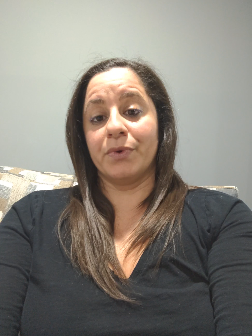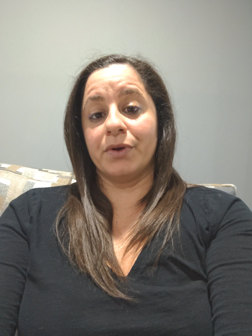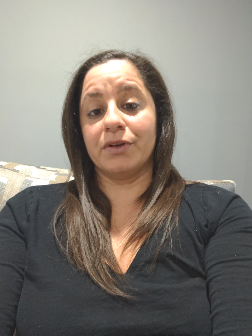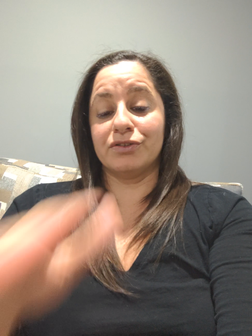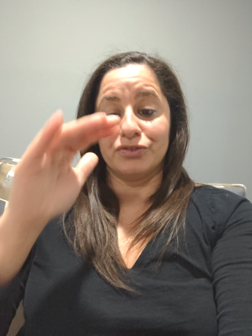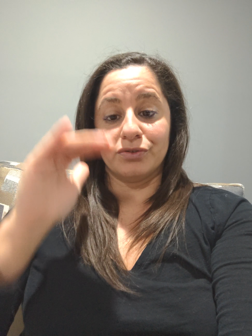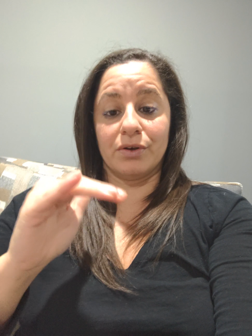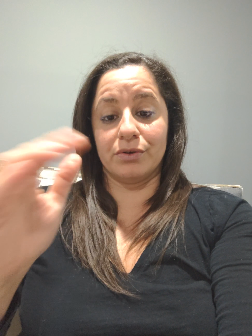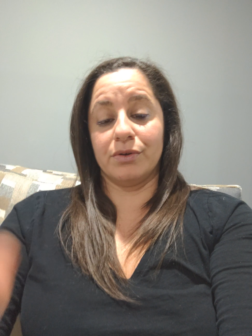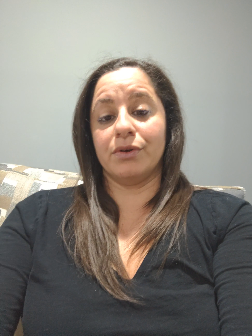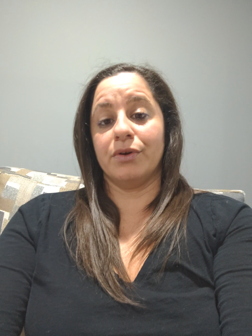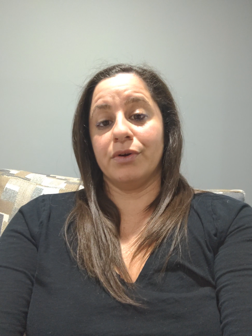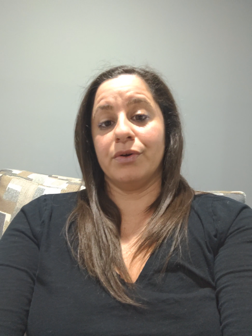child